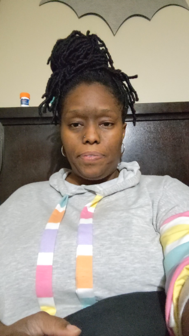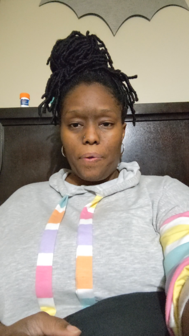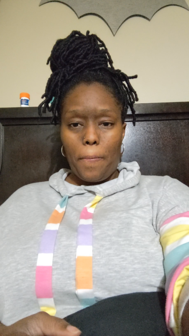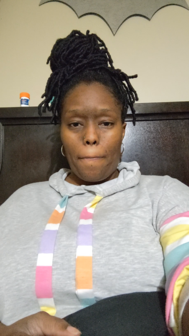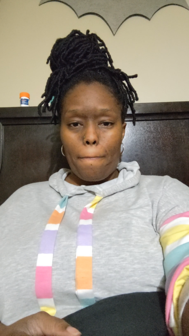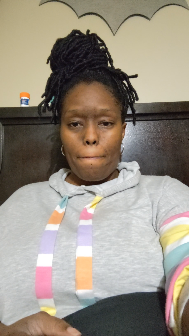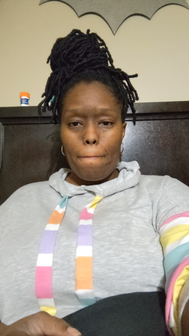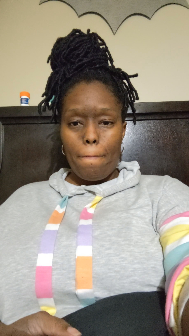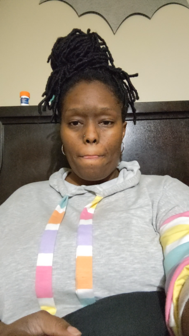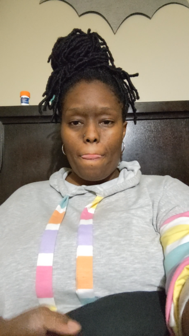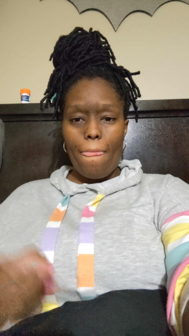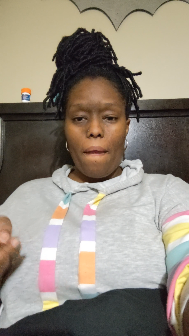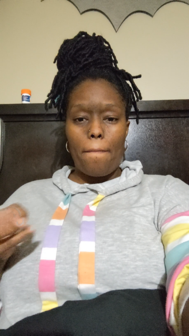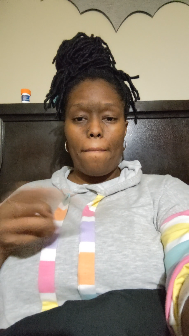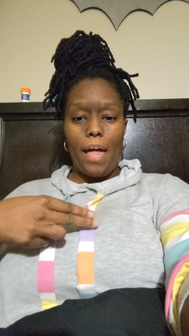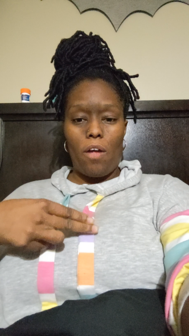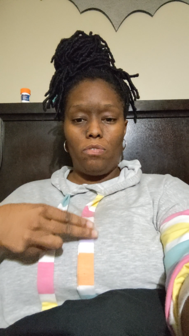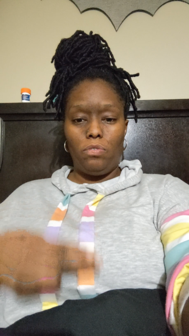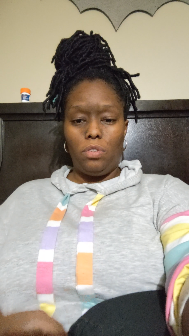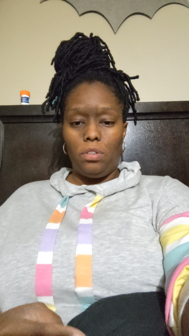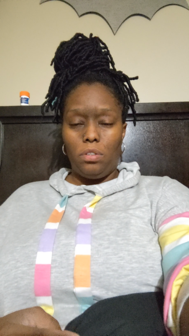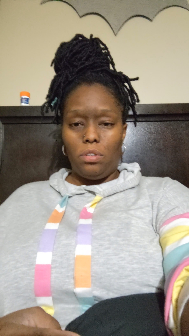belt